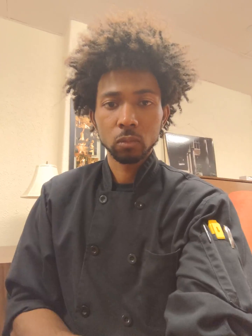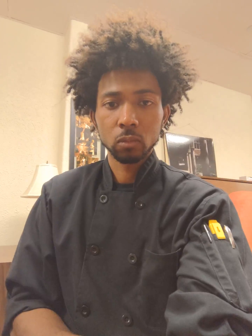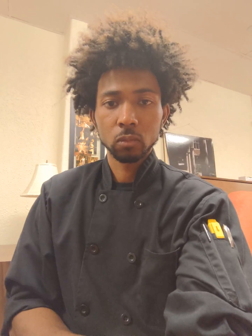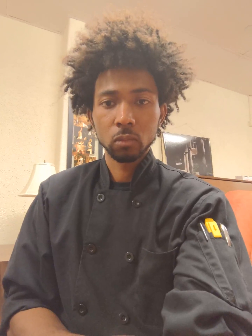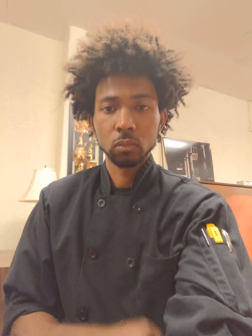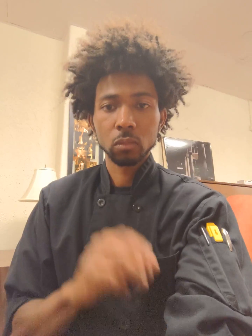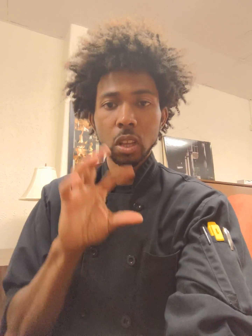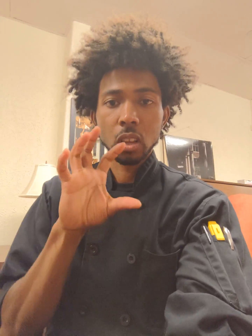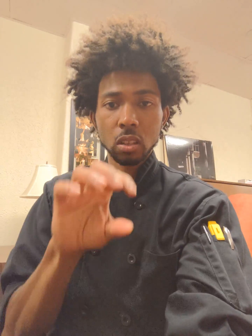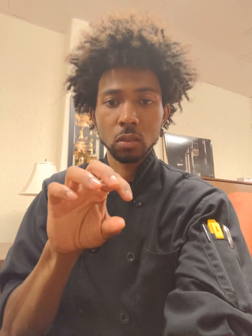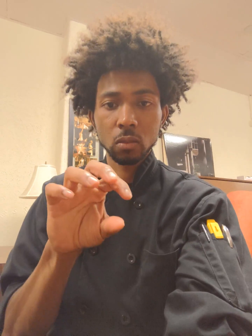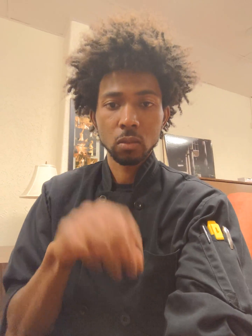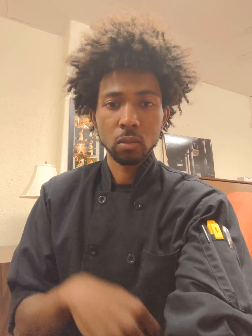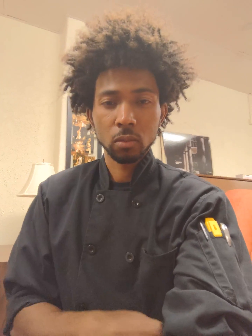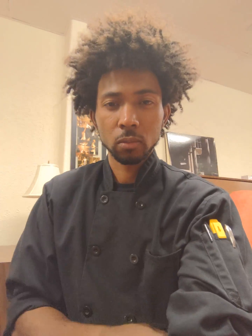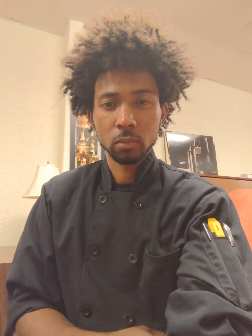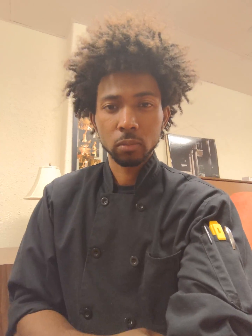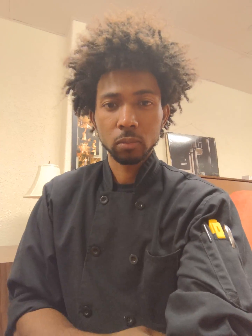bite